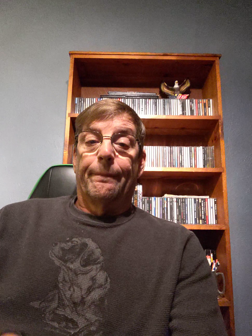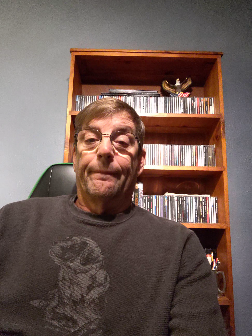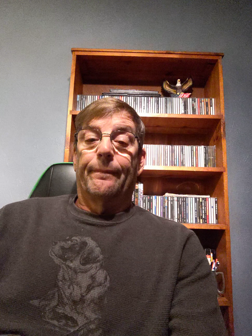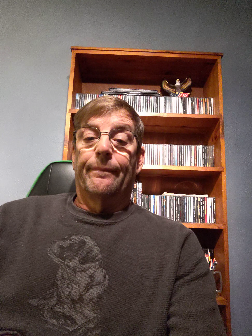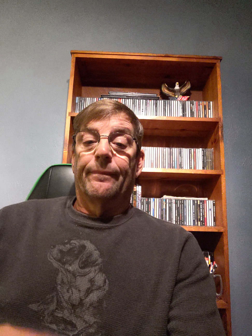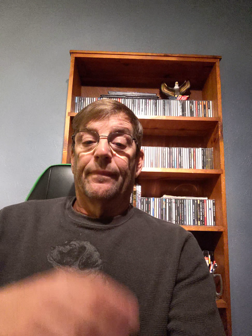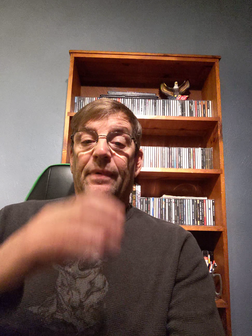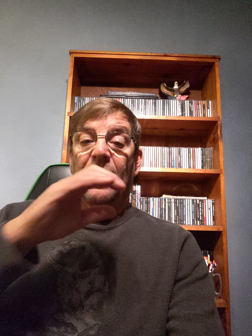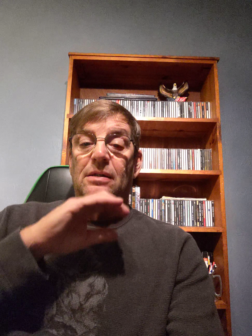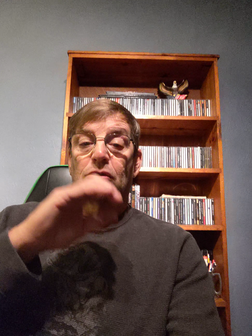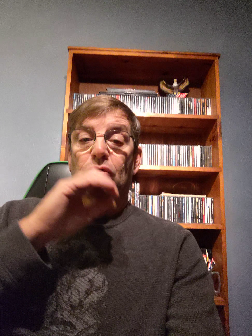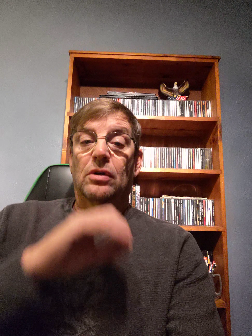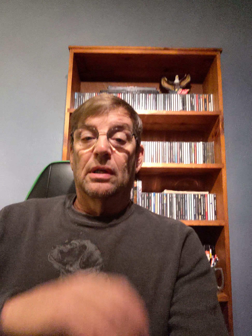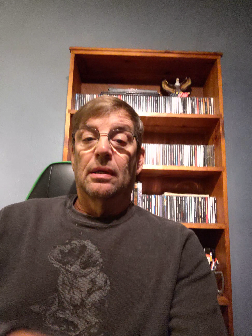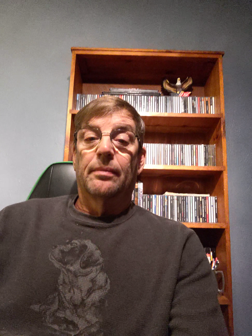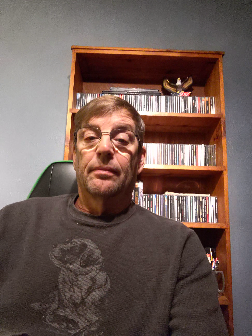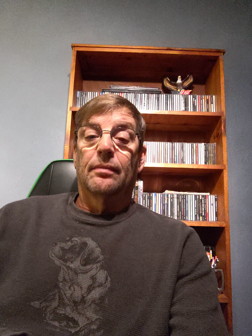ice cream